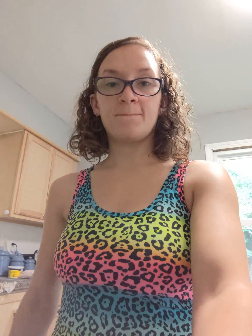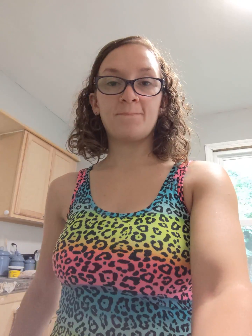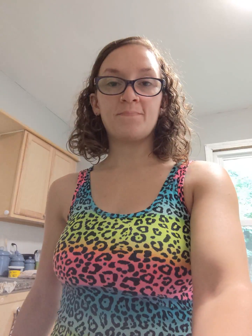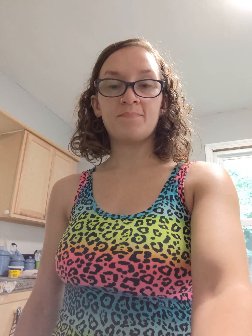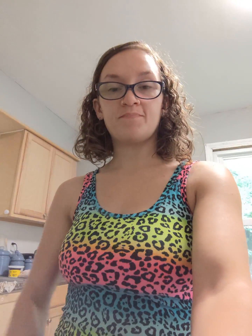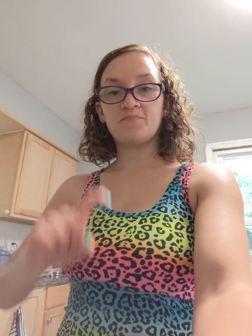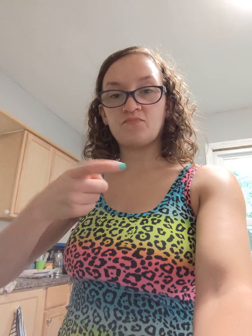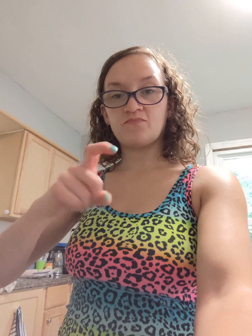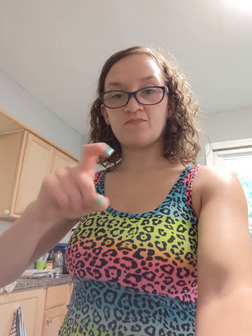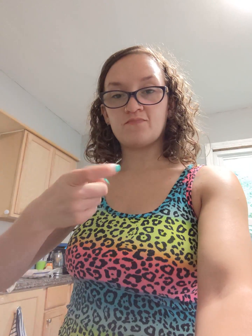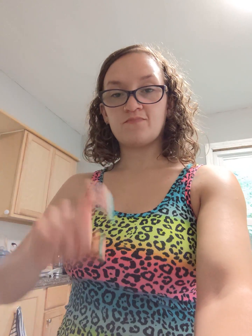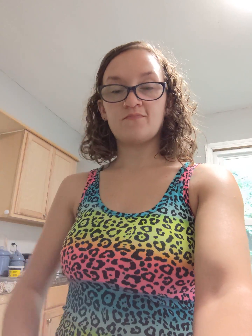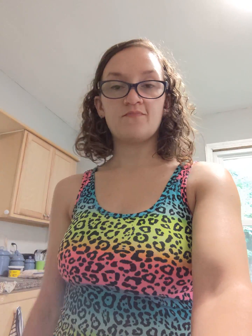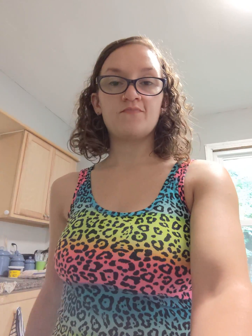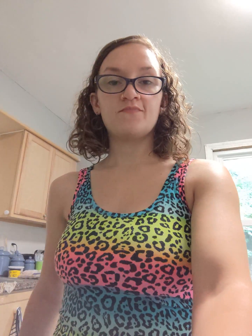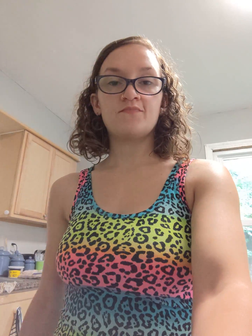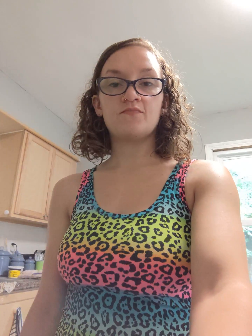friend